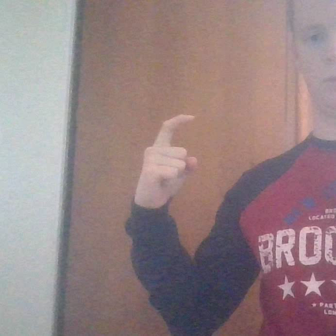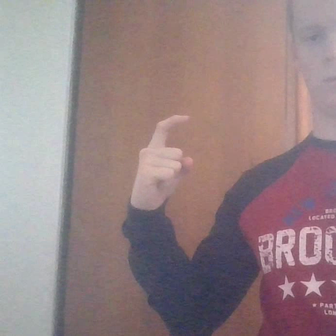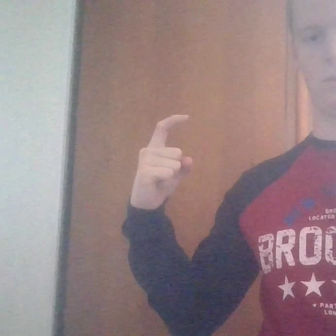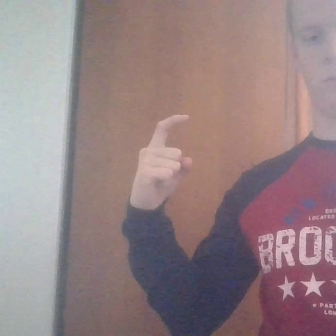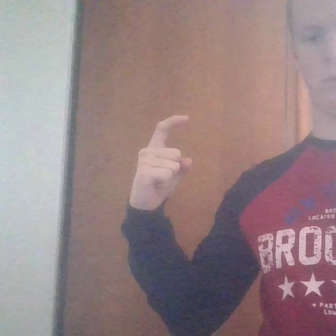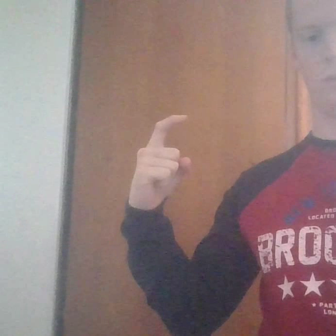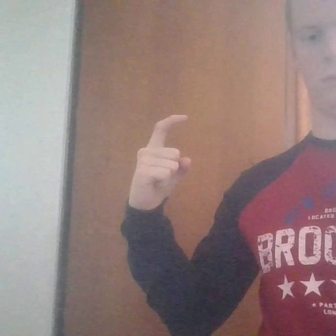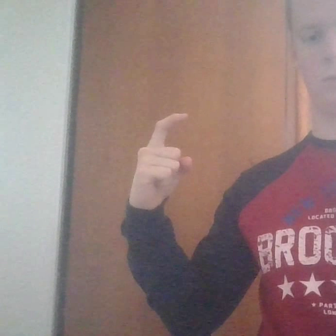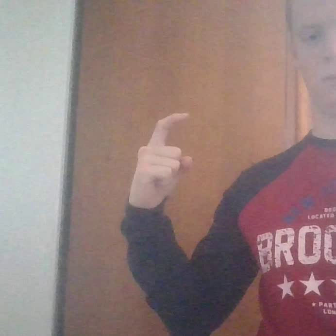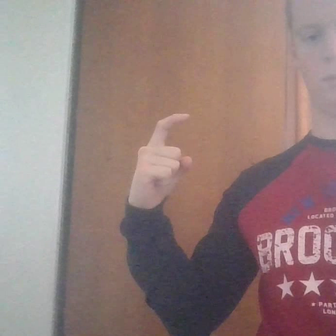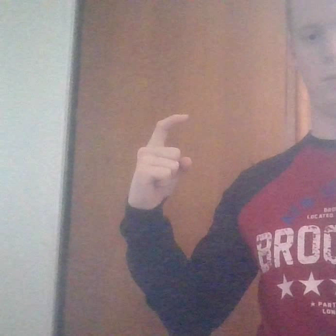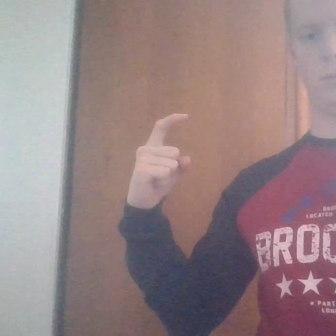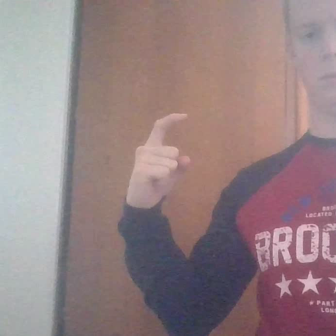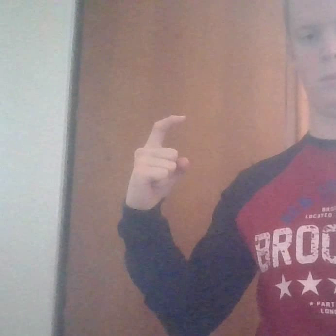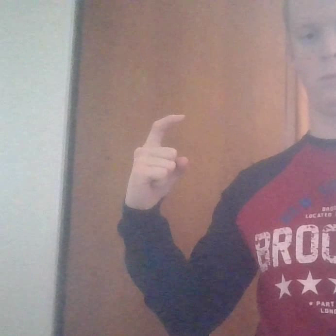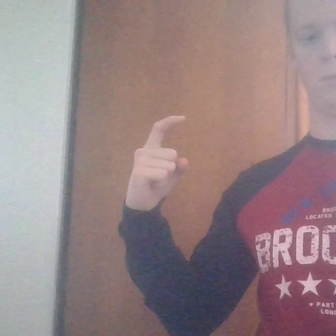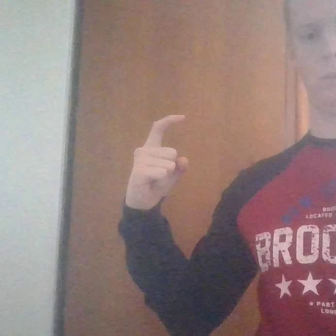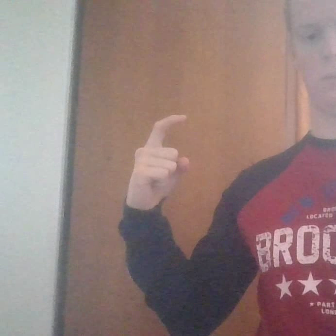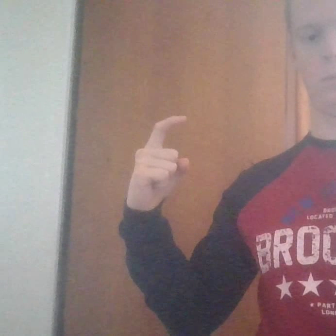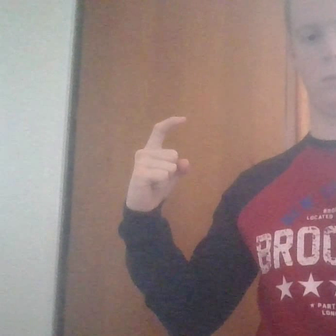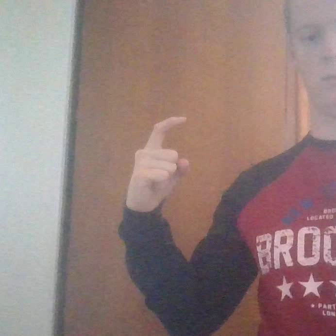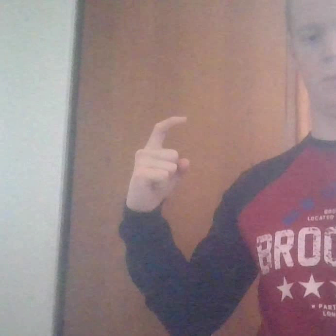Х